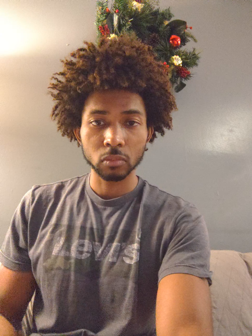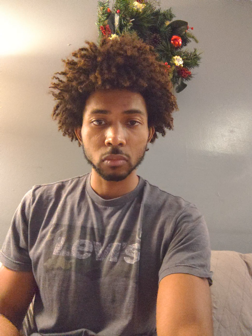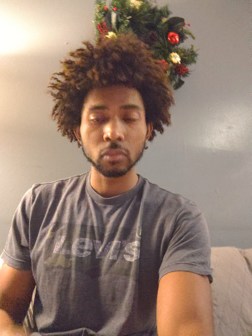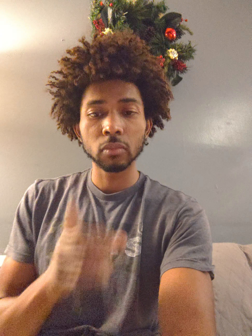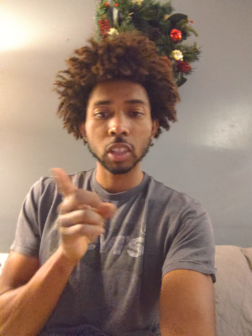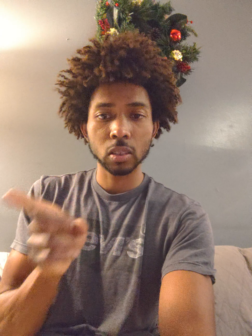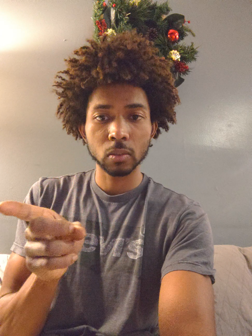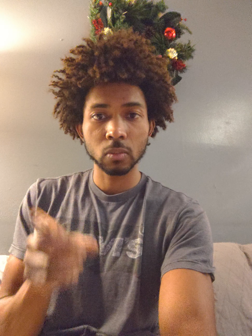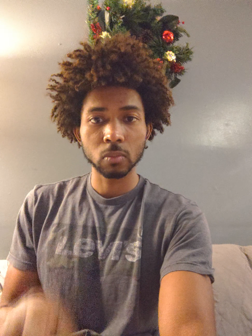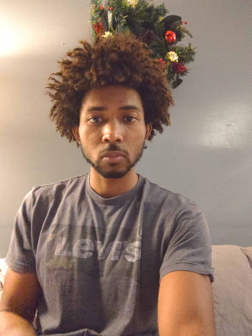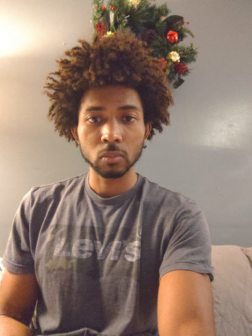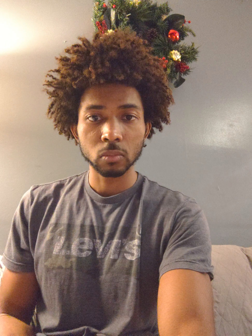he/she/it